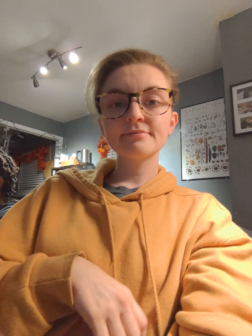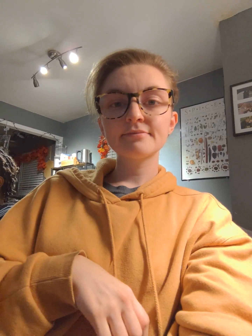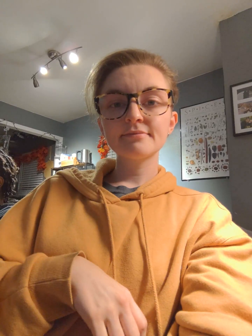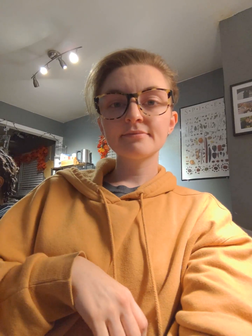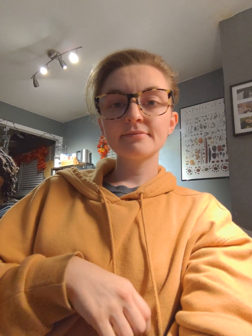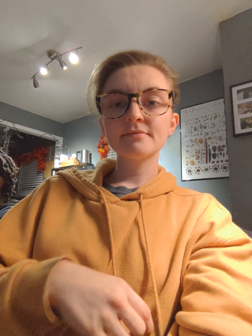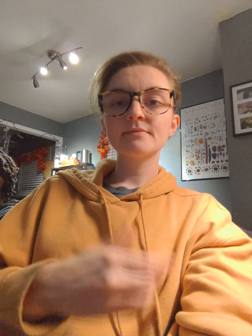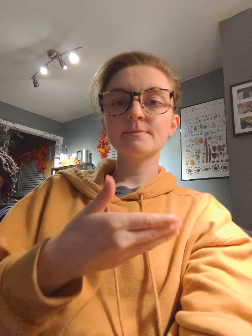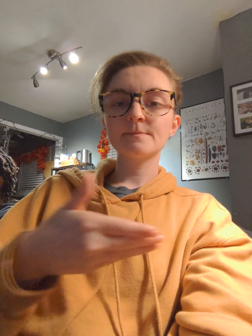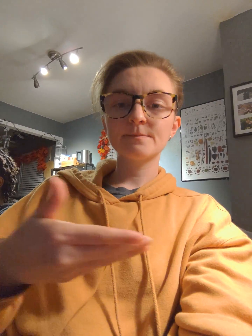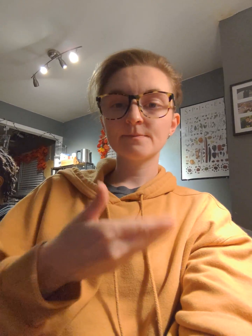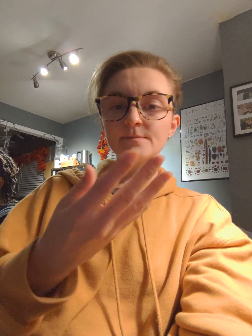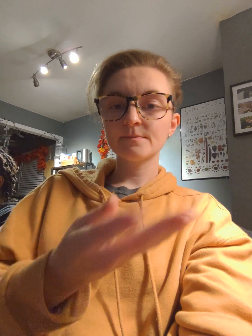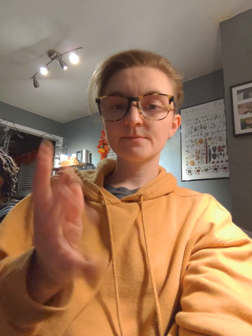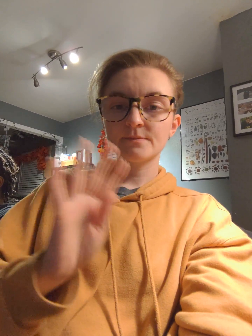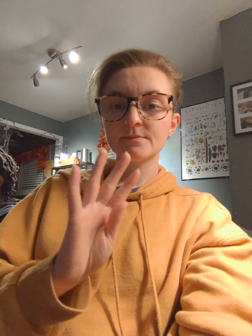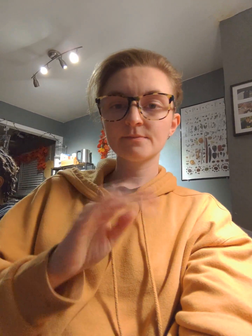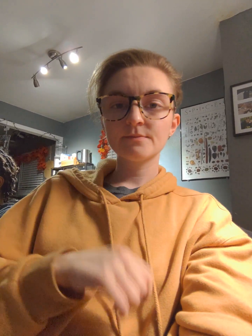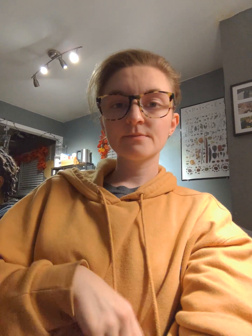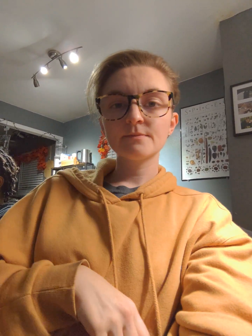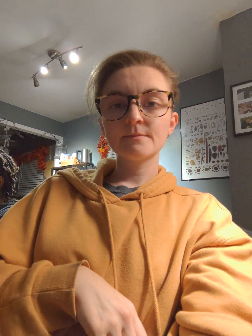crib